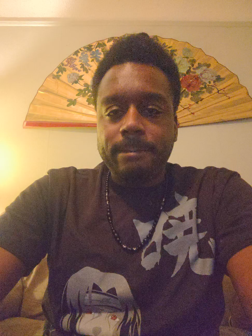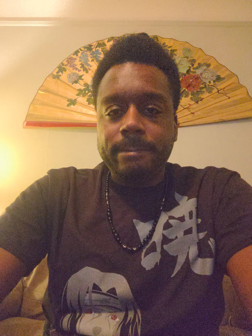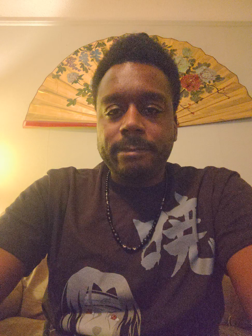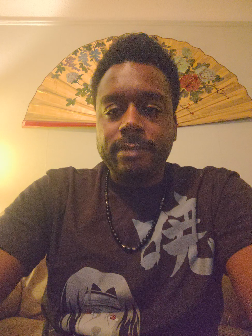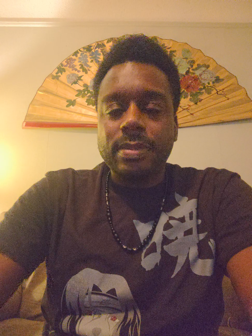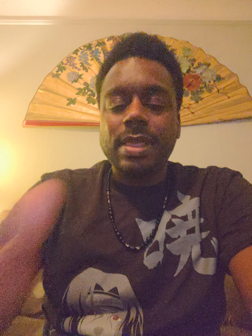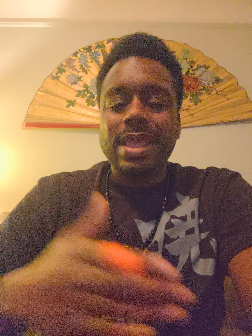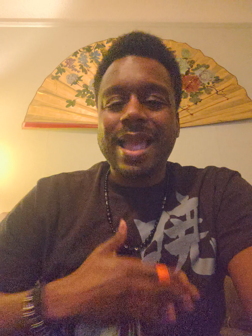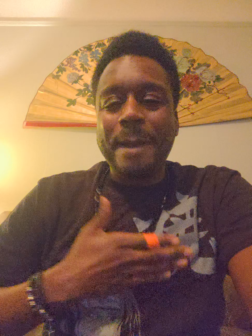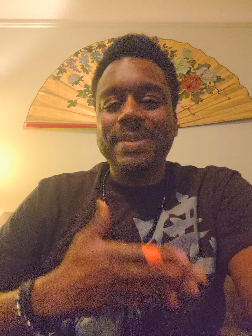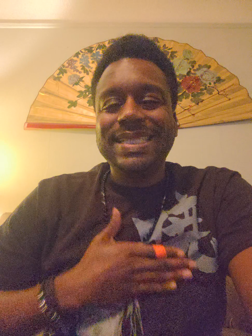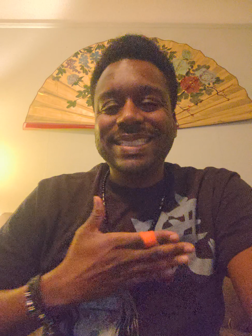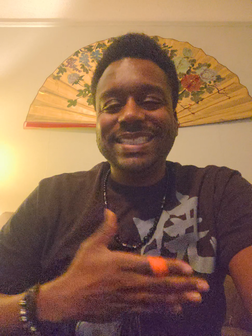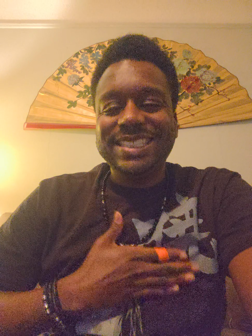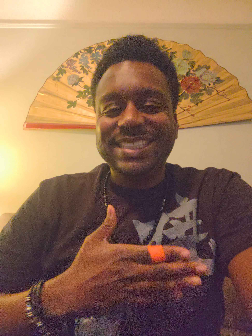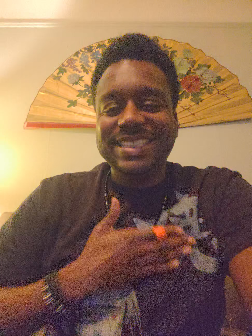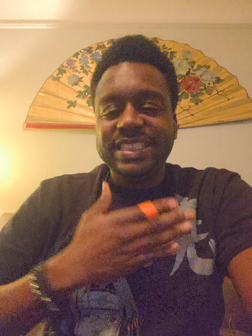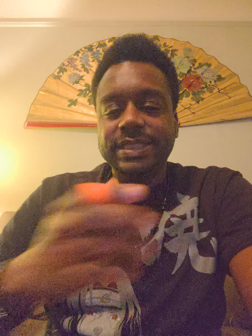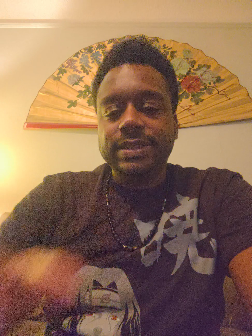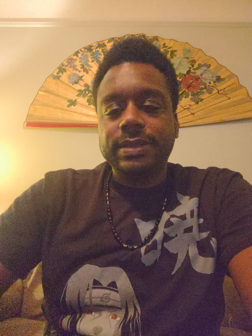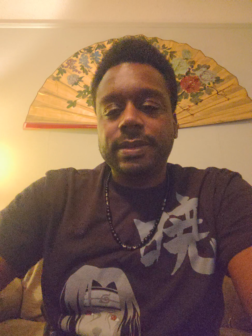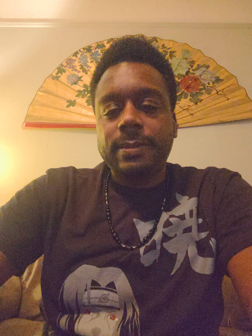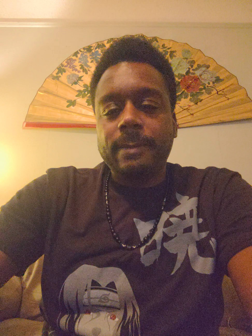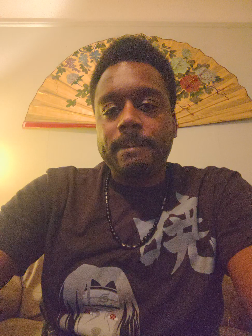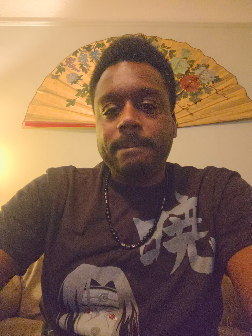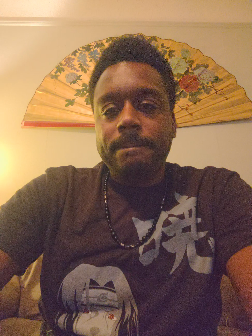happy